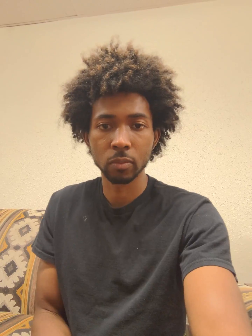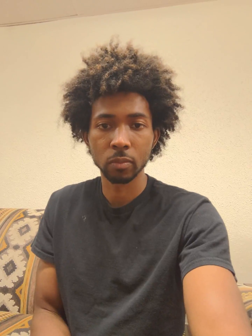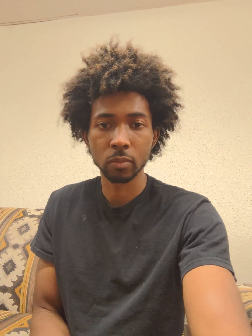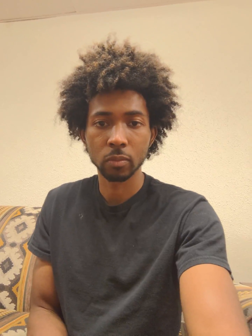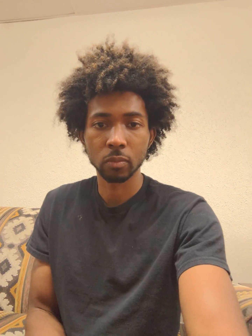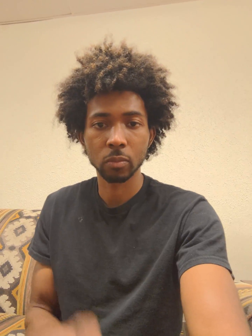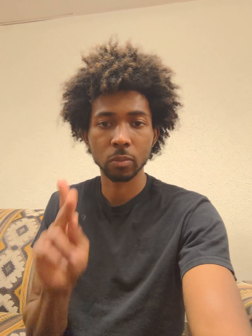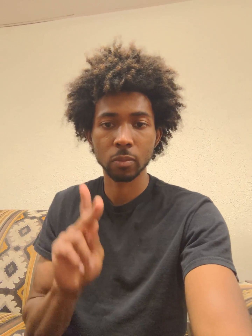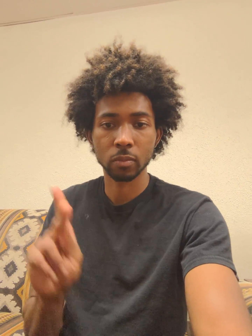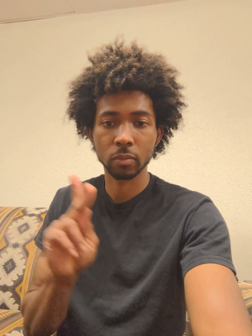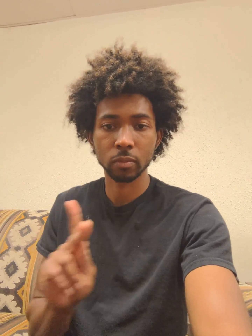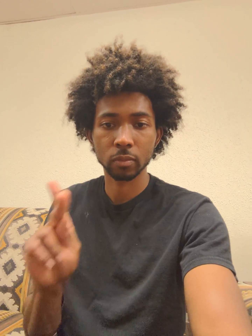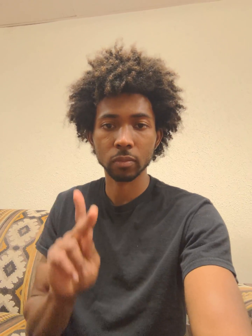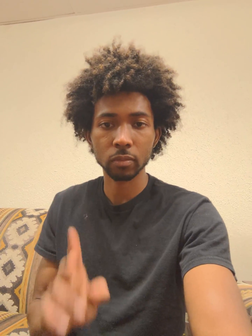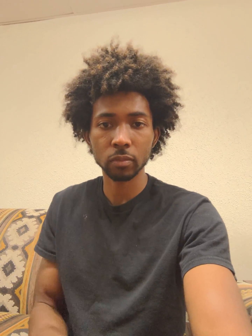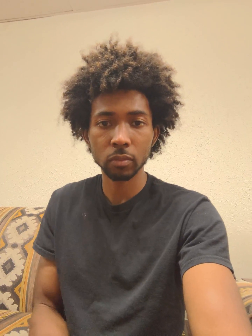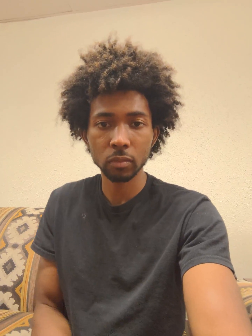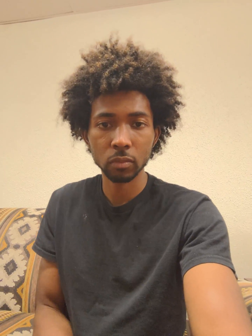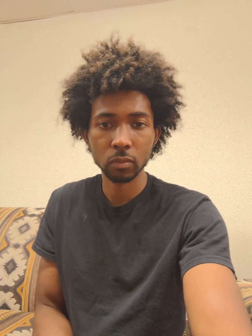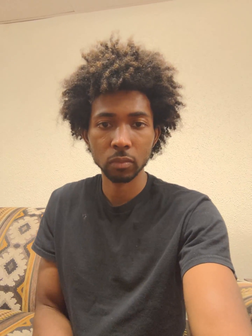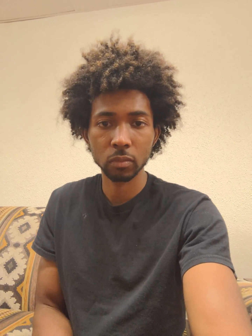people